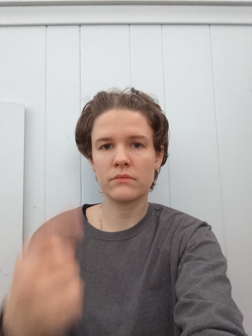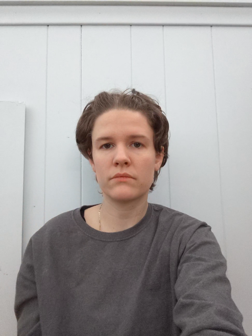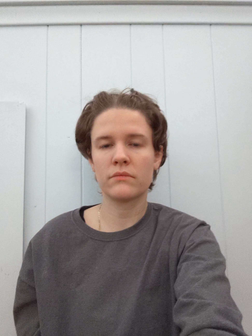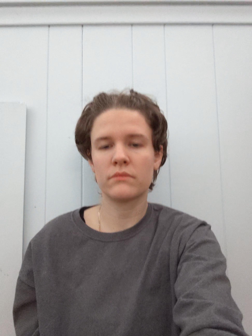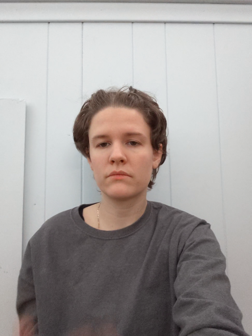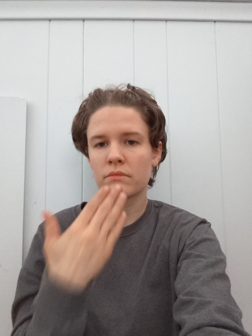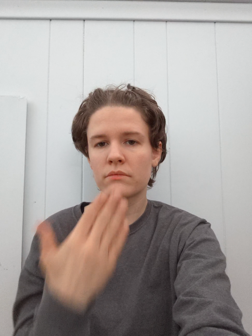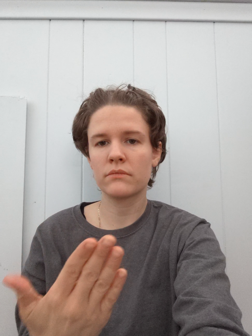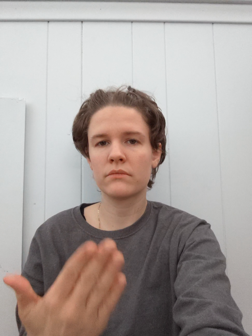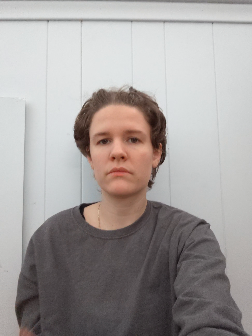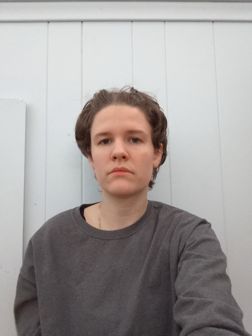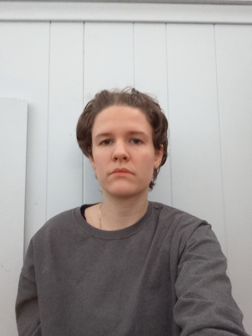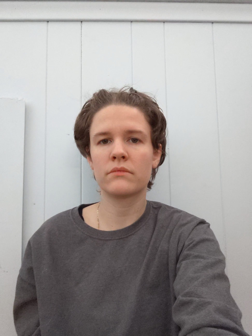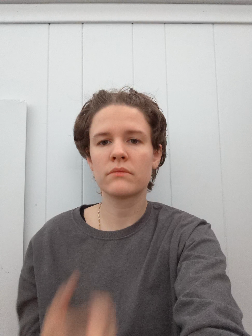thank you